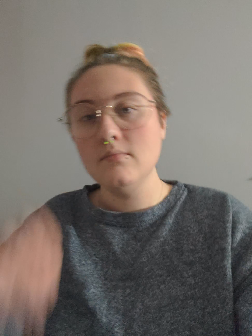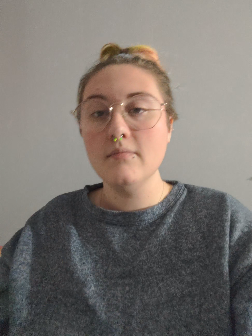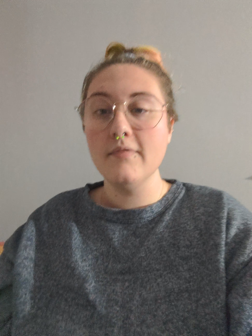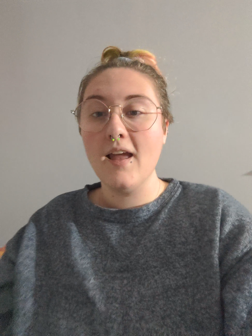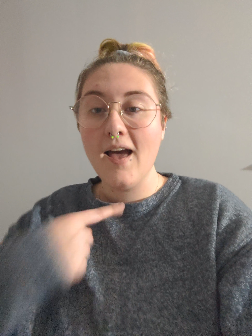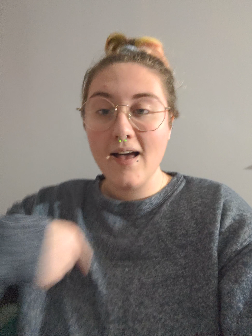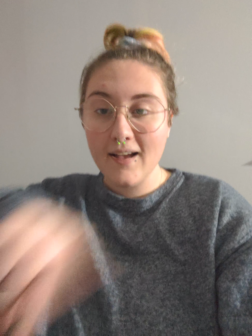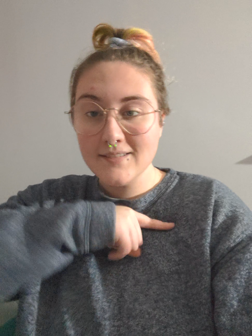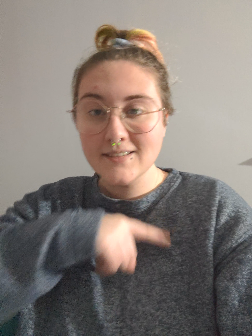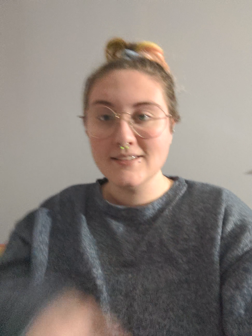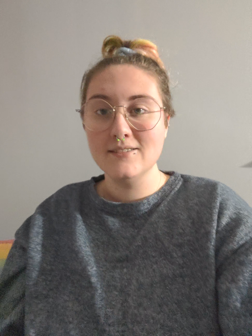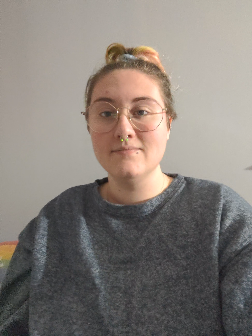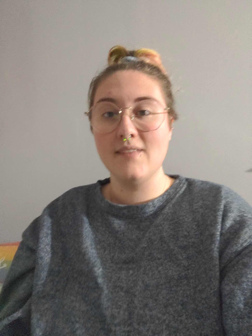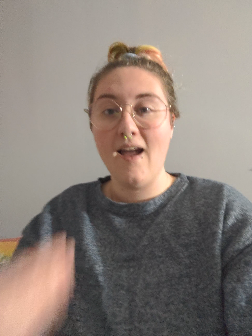we